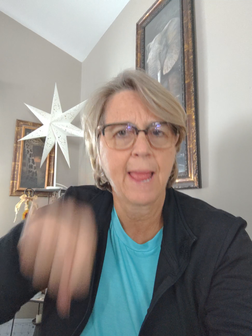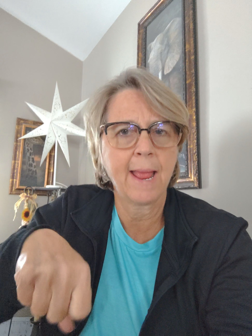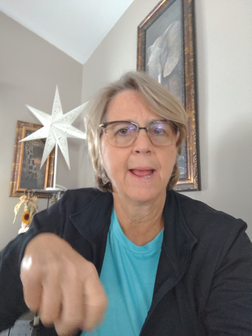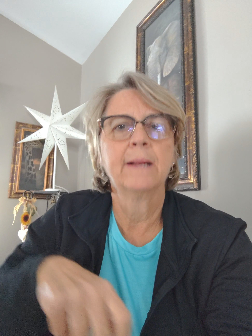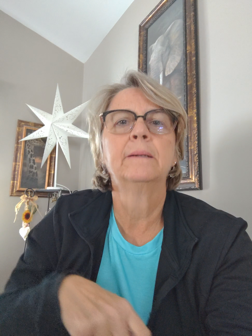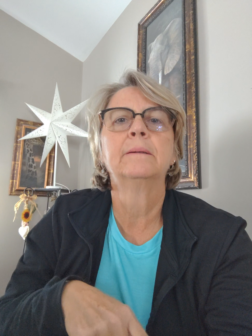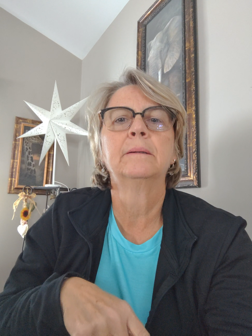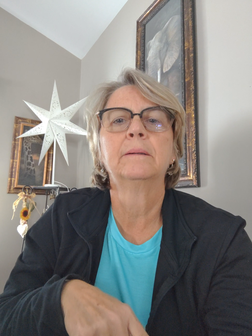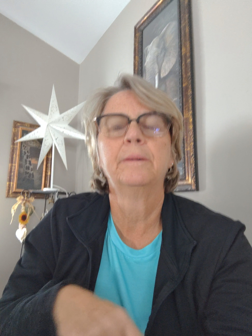can